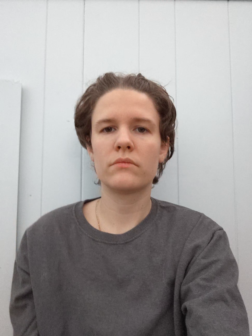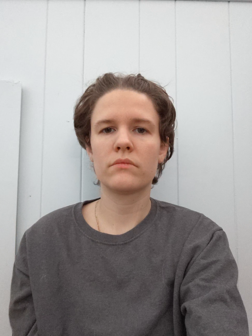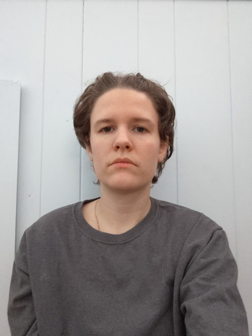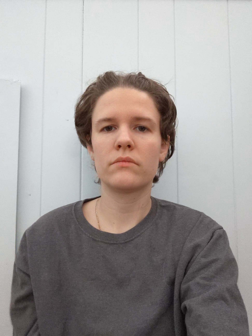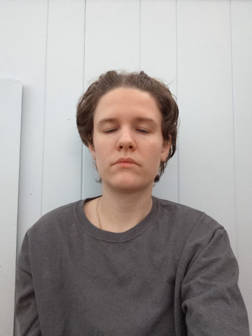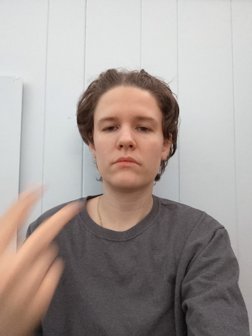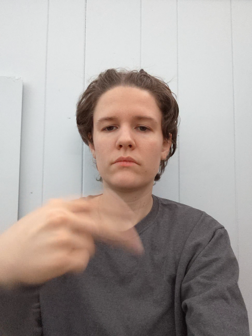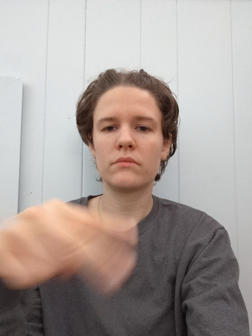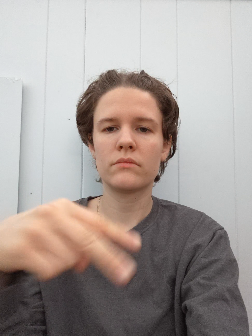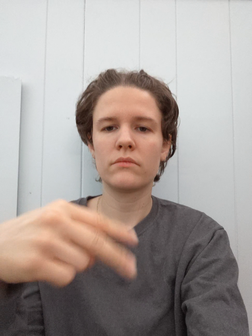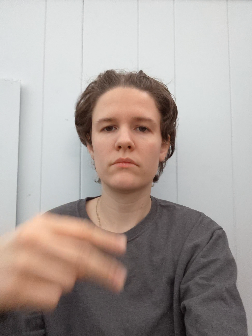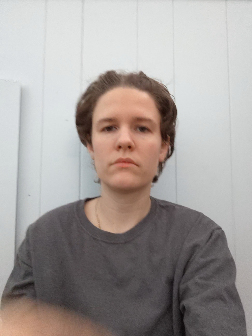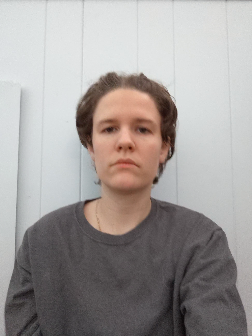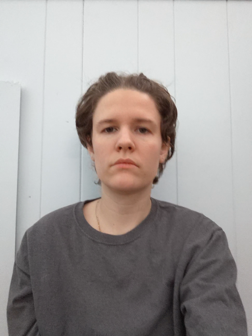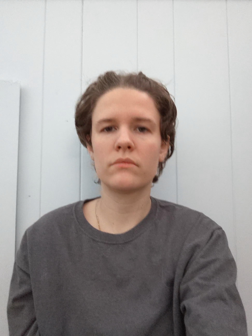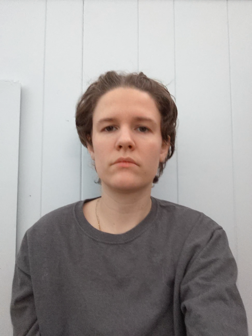dance